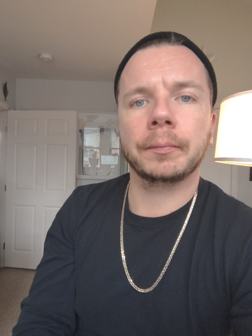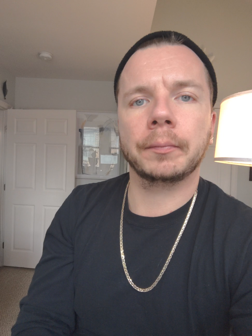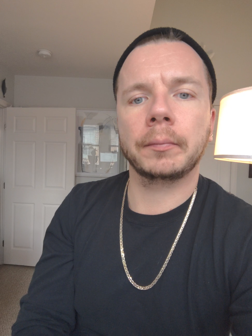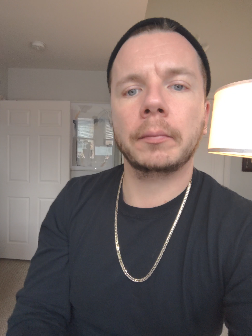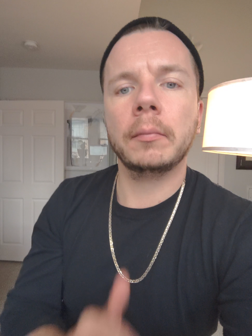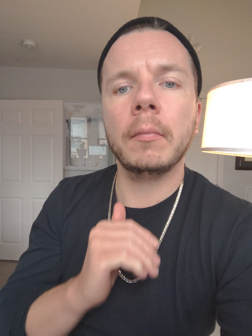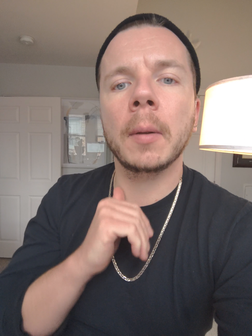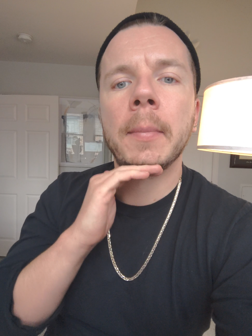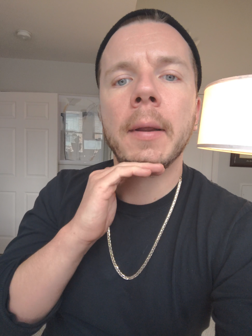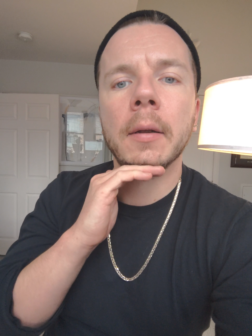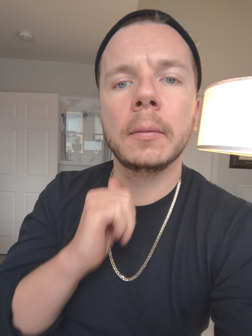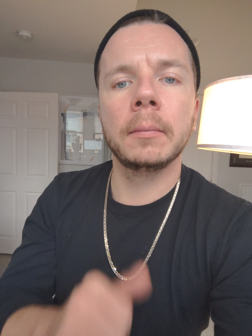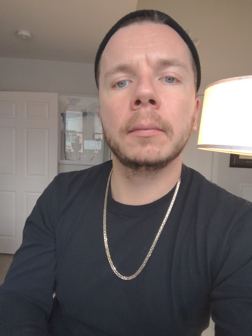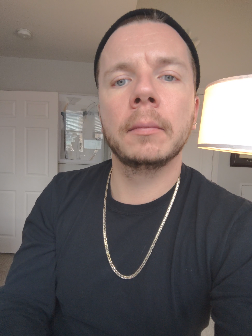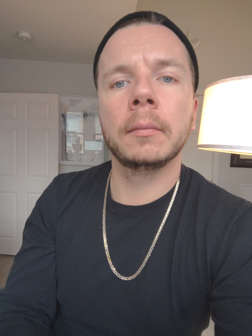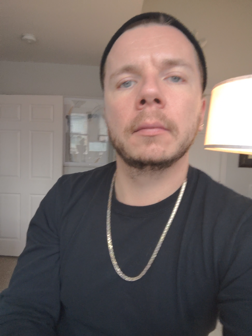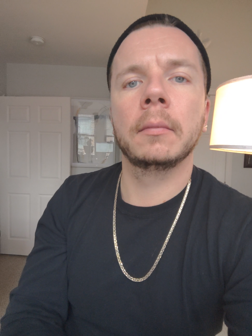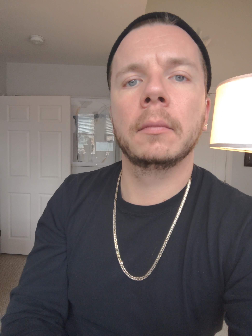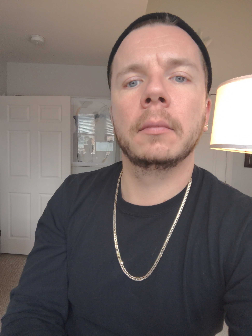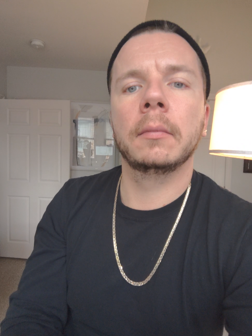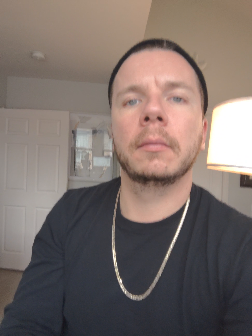pig